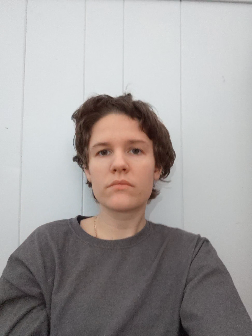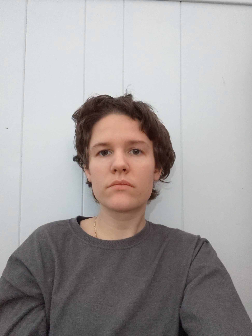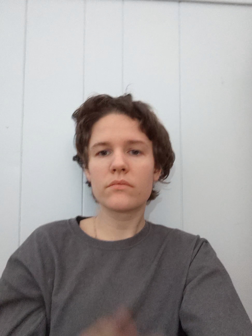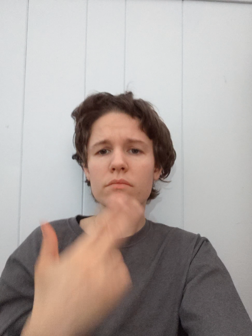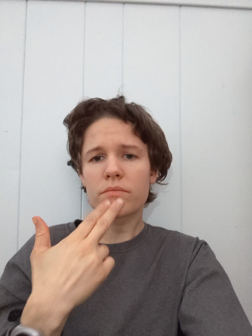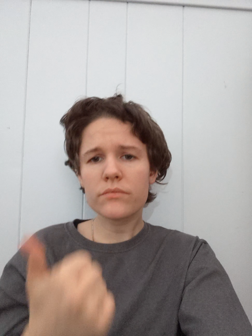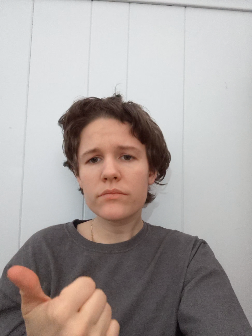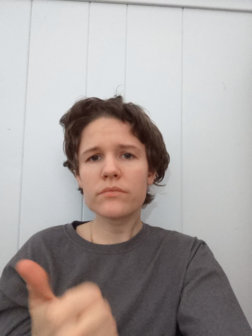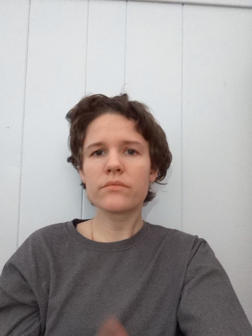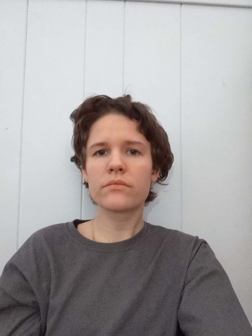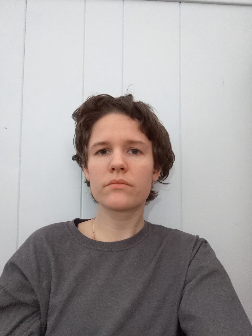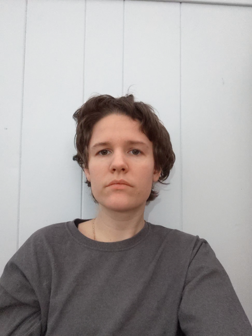cute